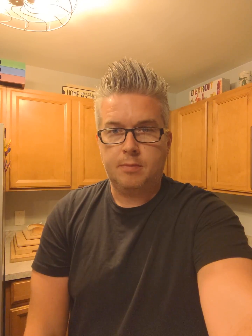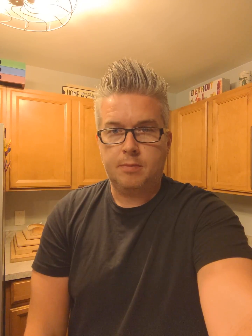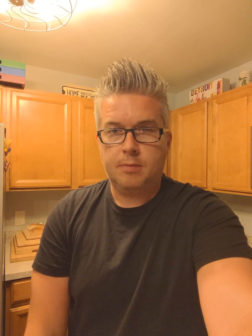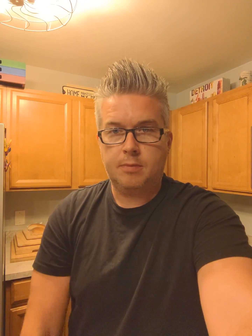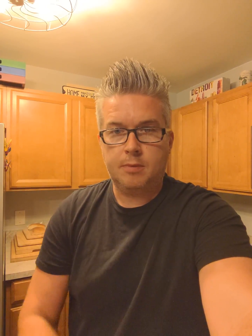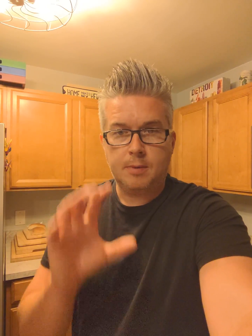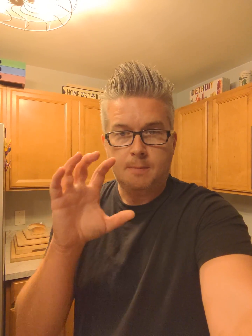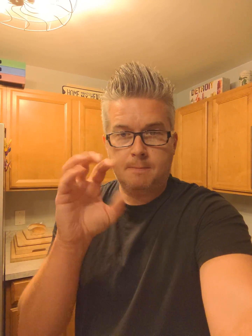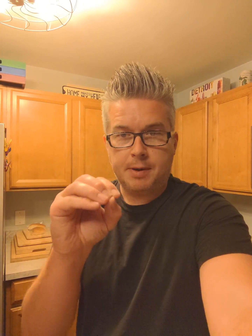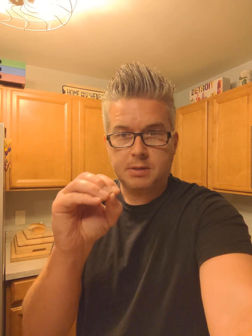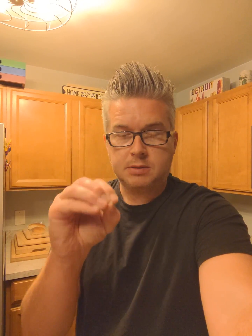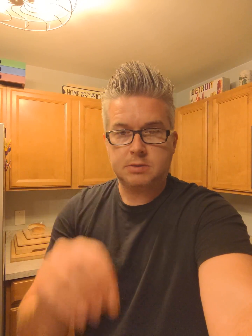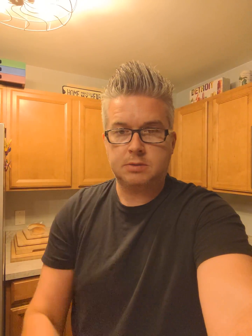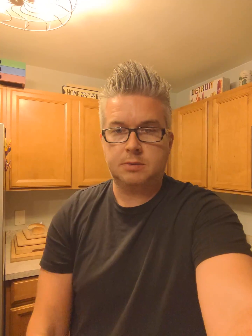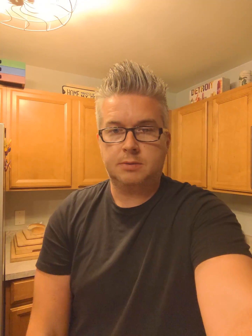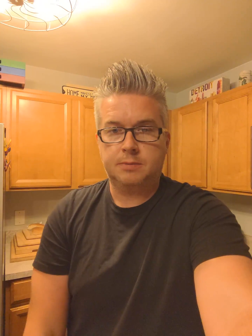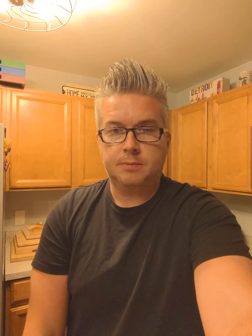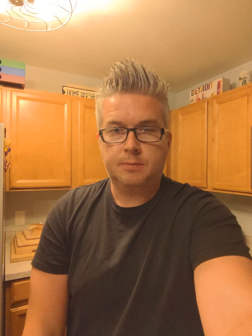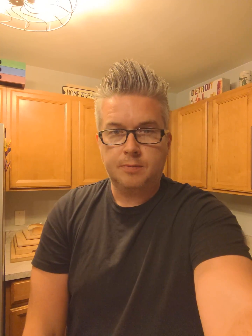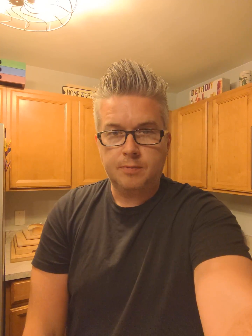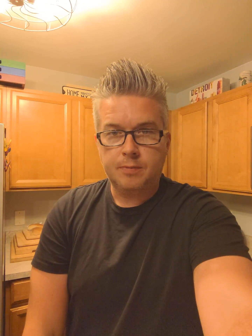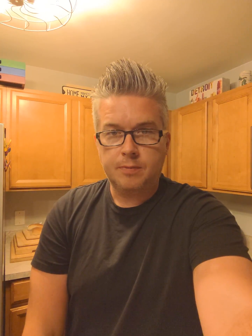bite